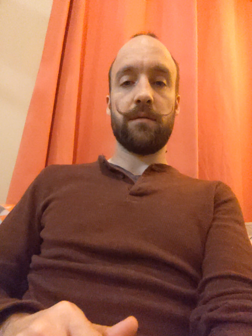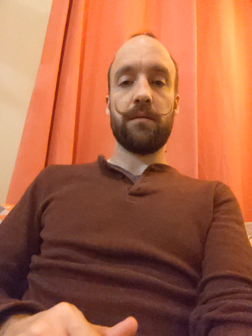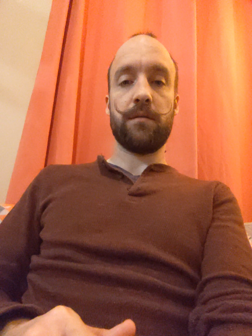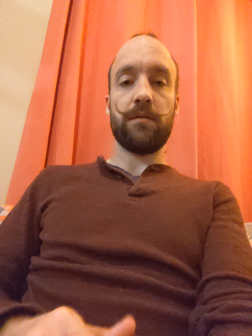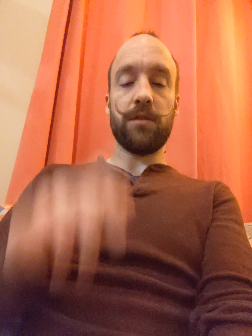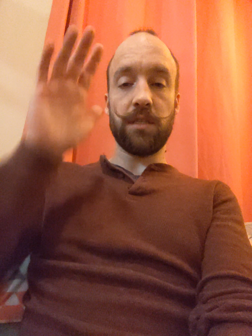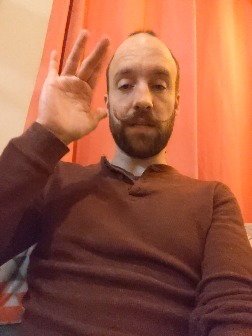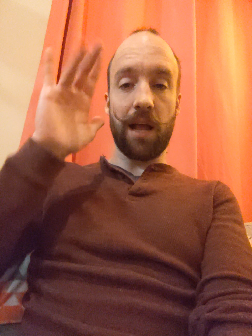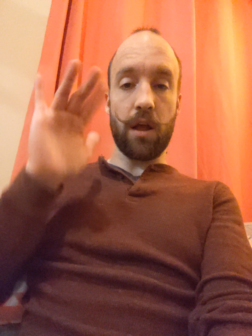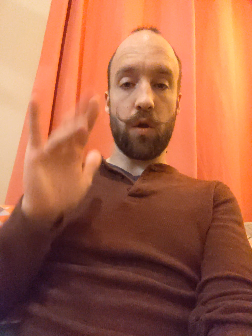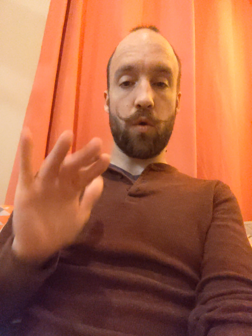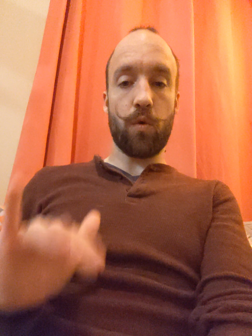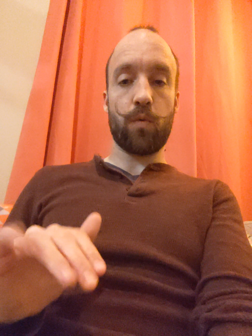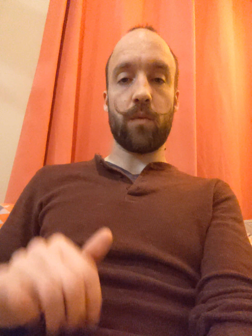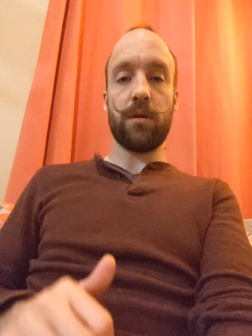snow